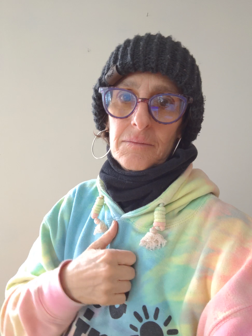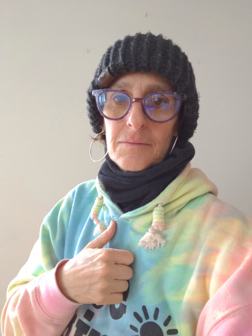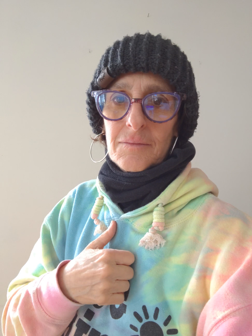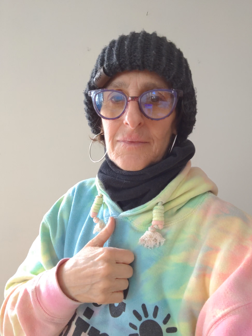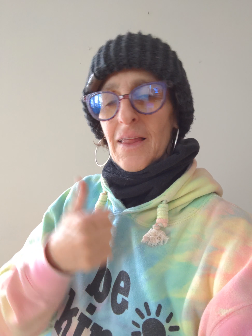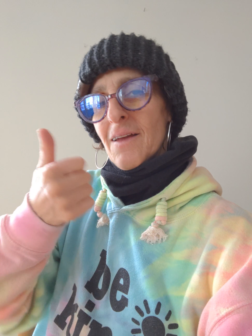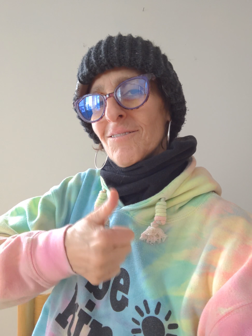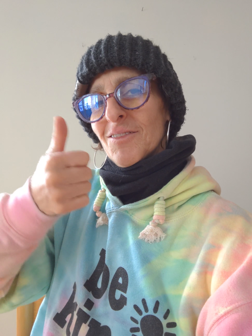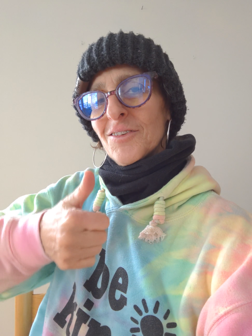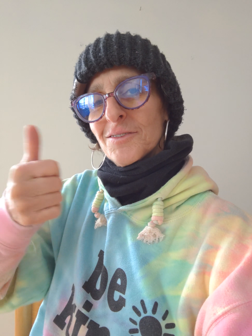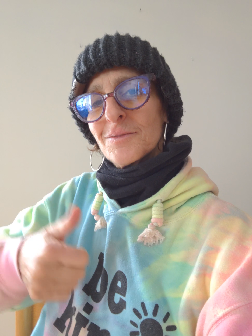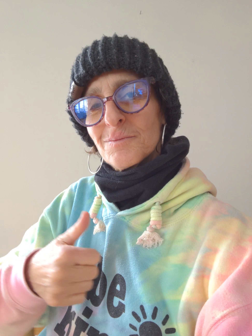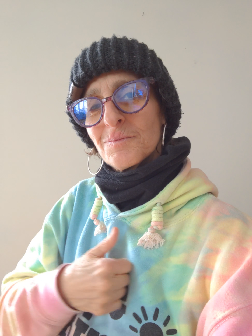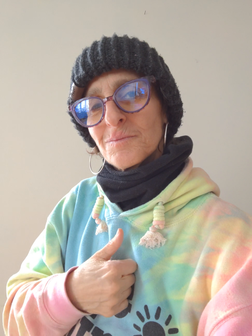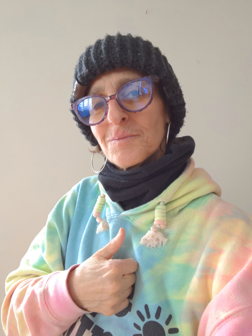every